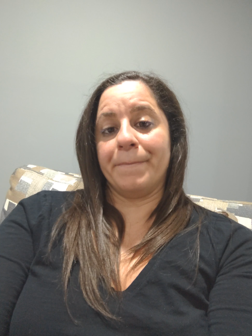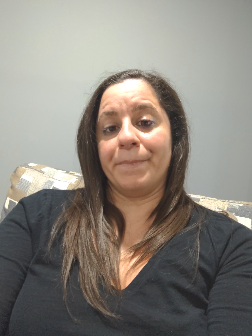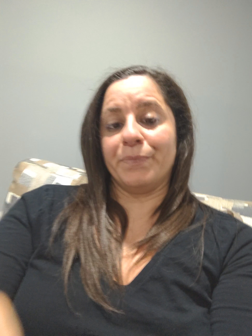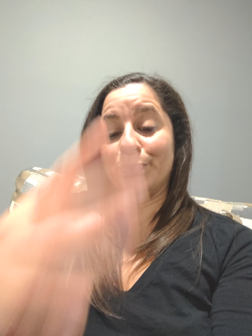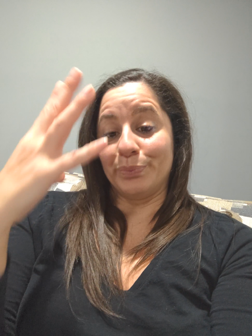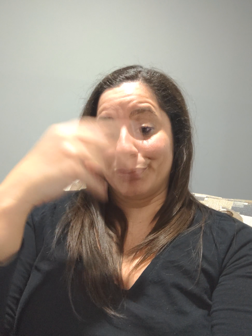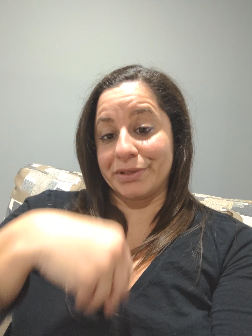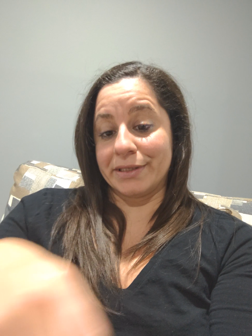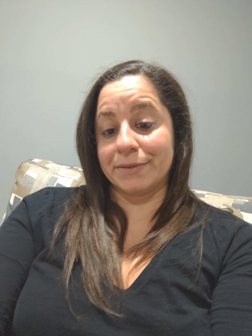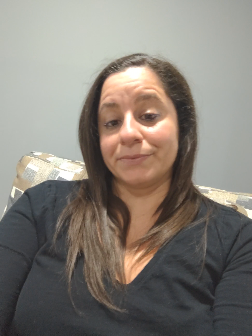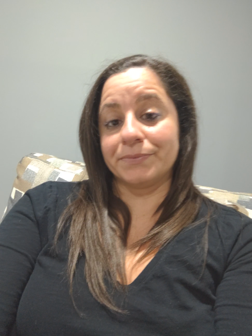pretty